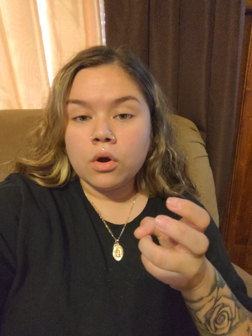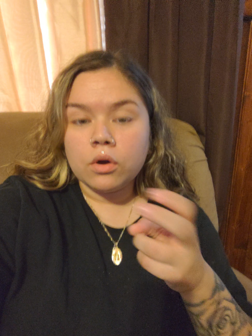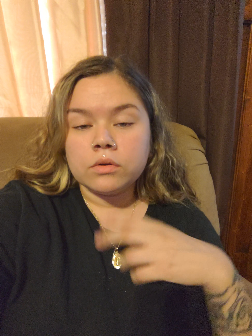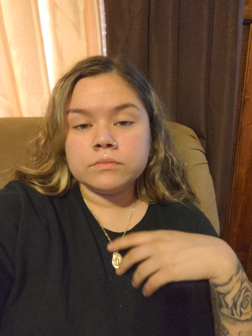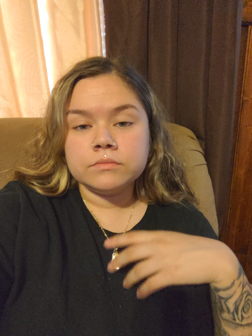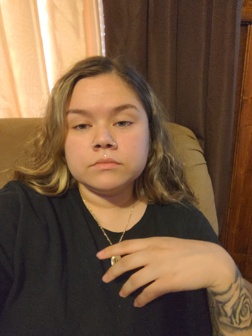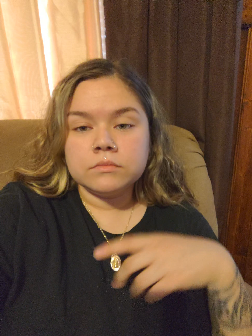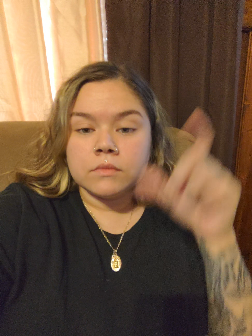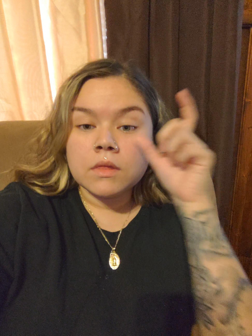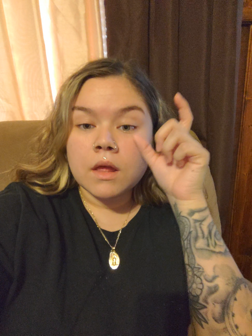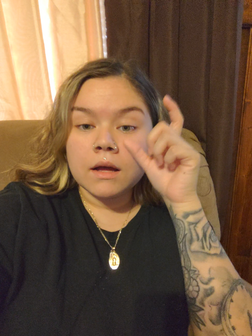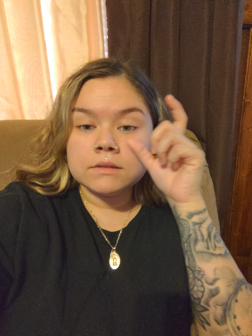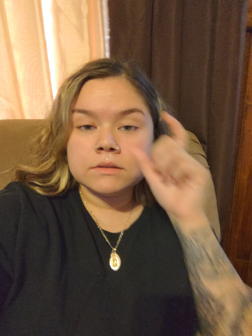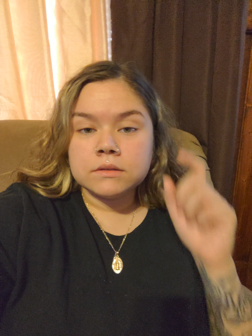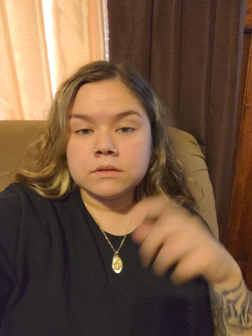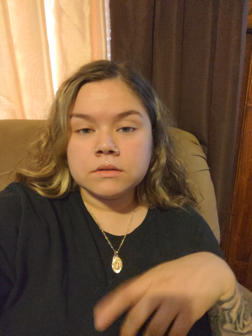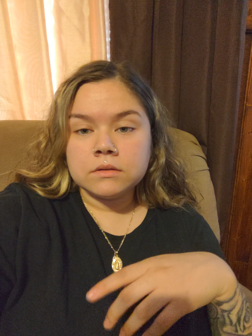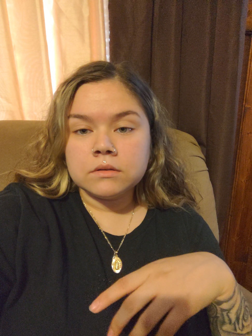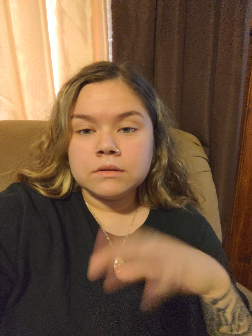glasses